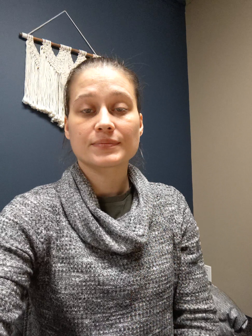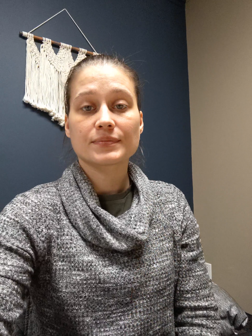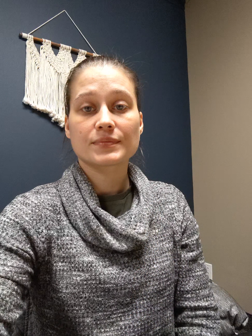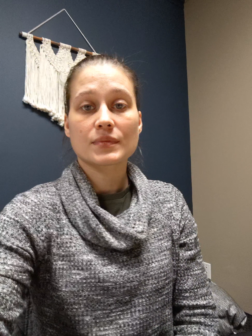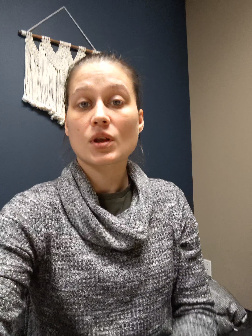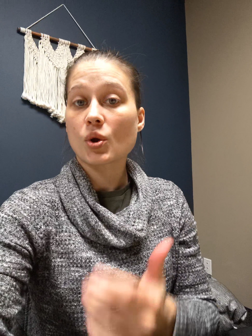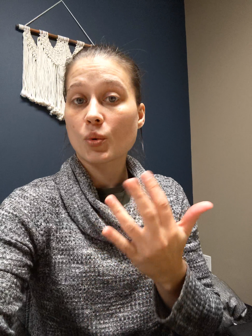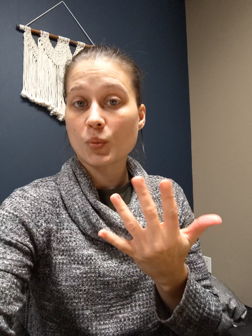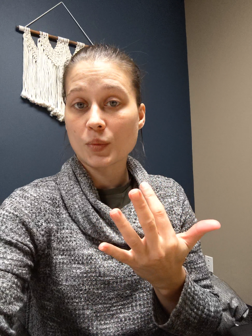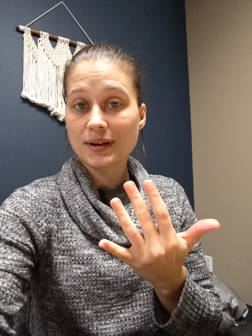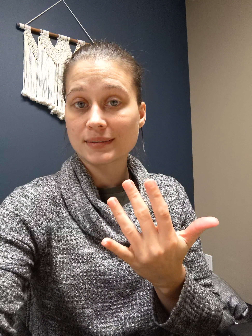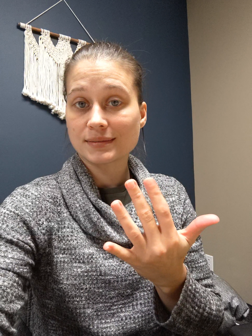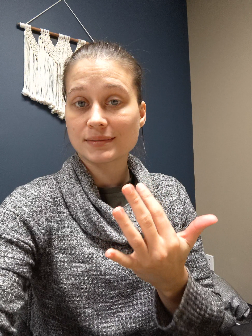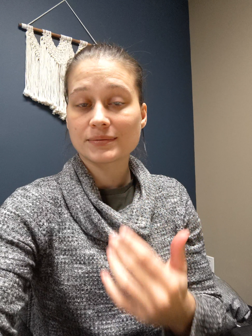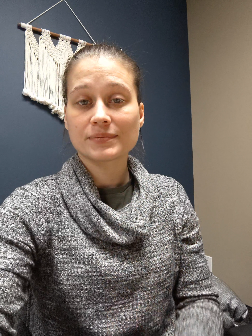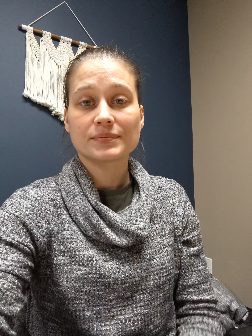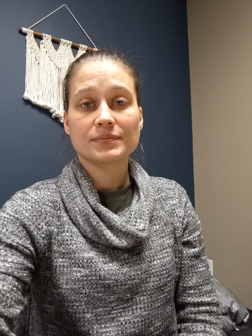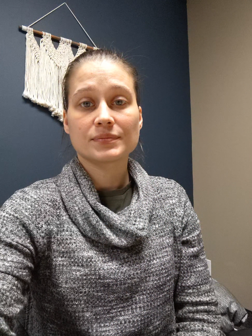wait